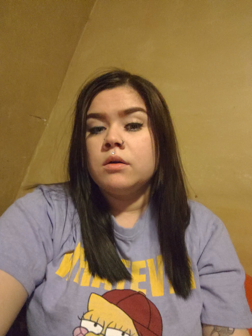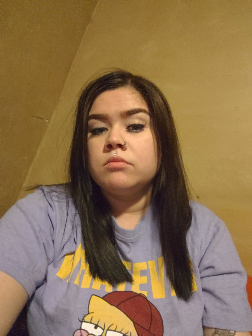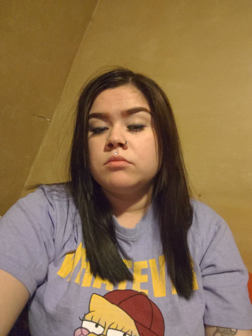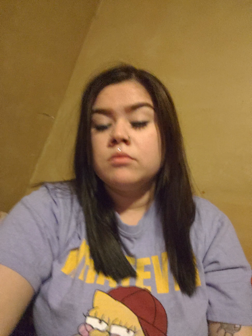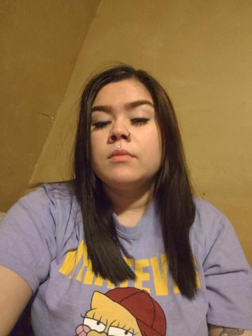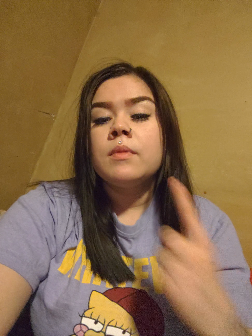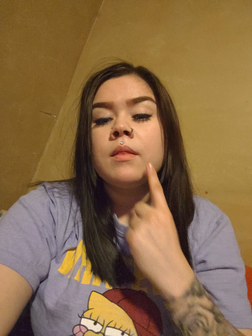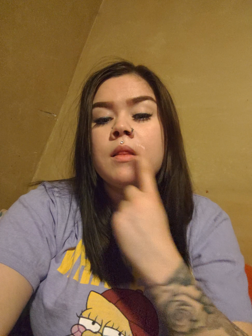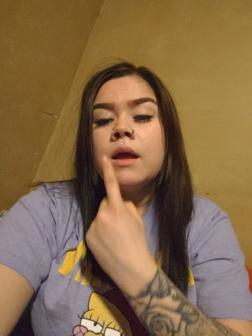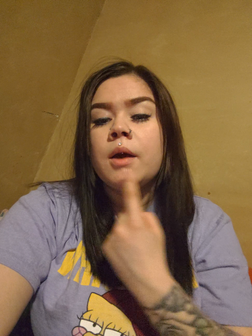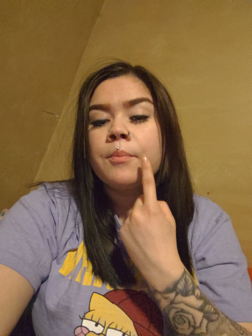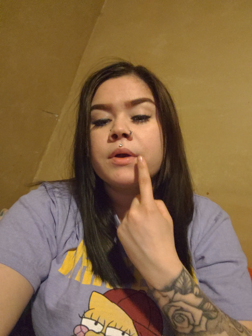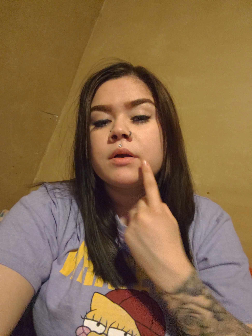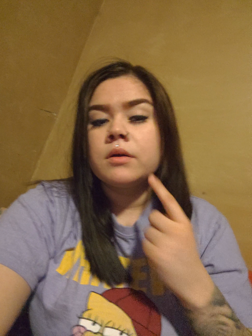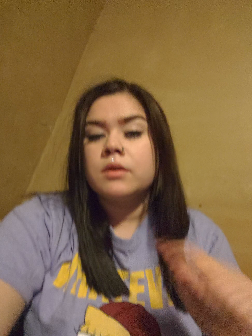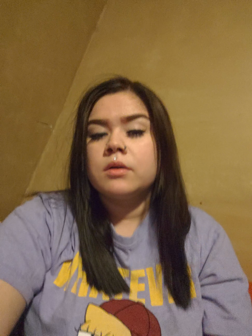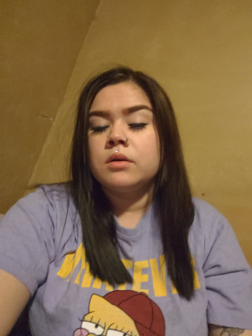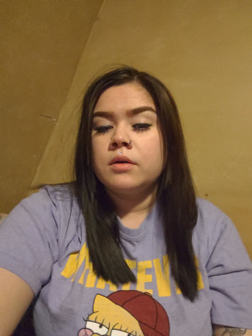lips